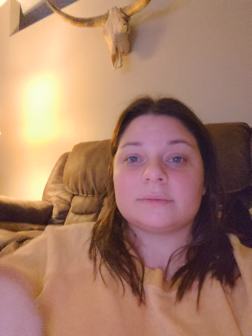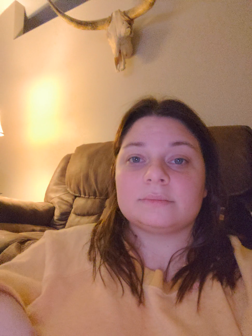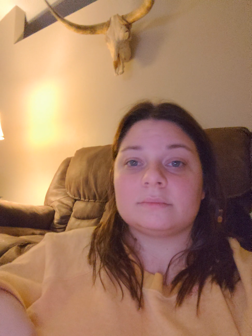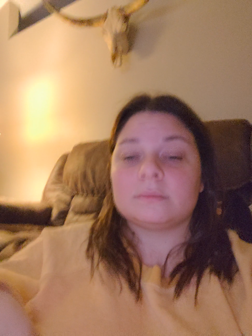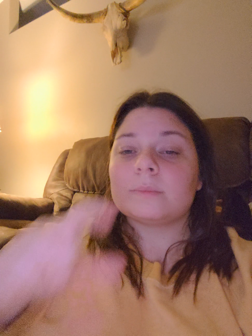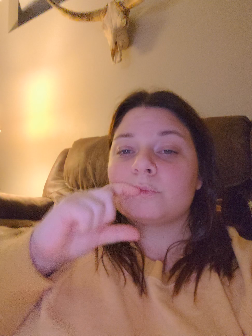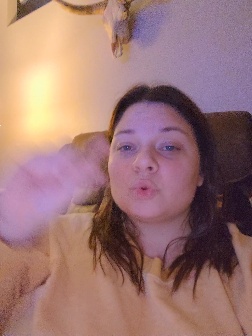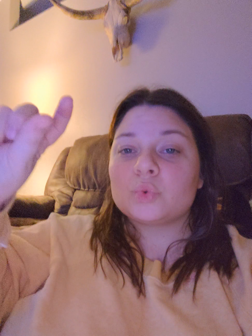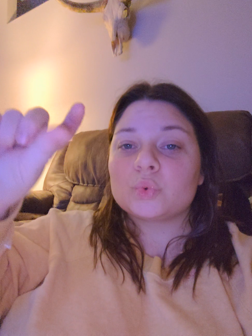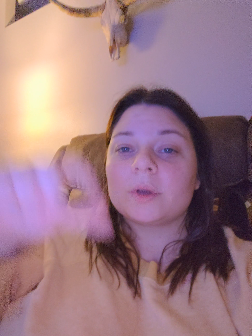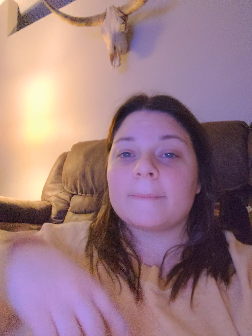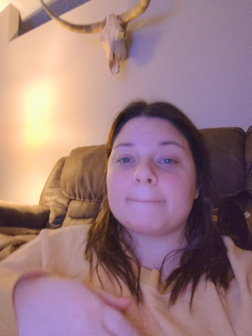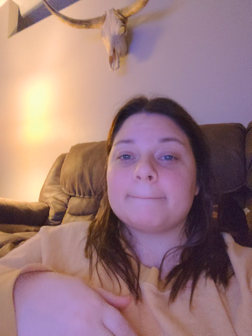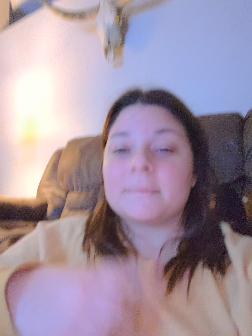moon